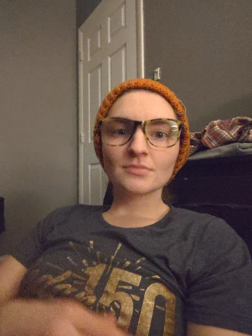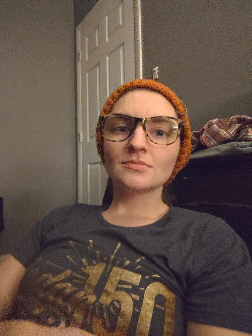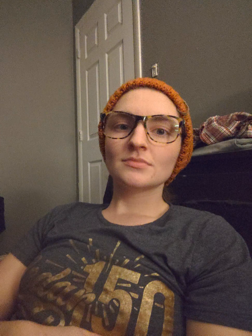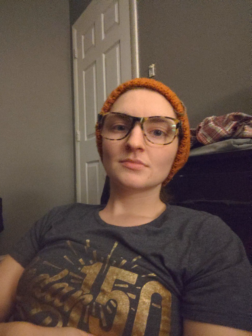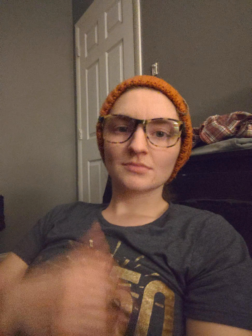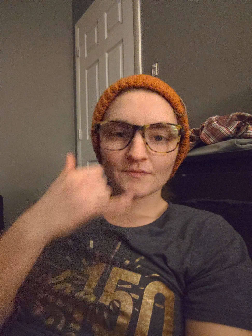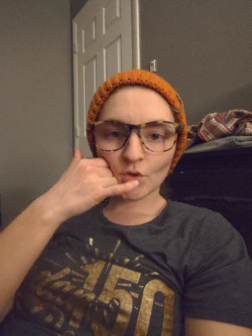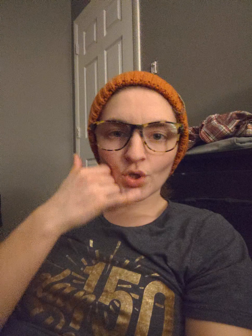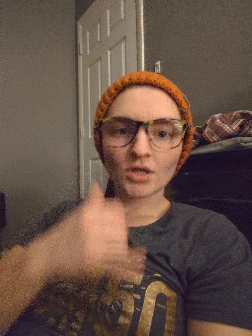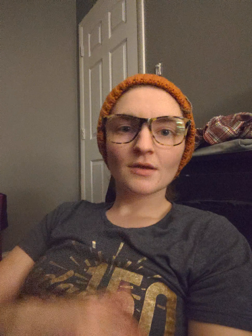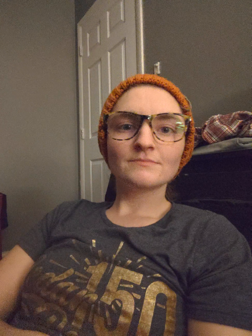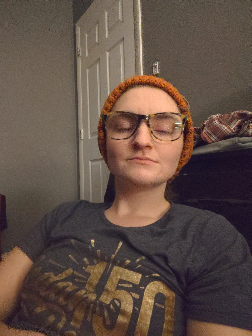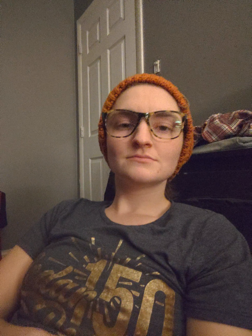call on the phone